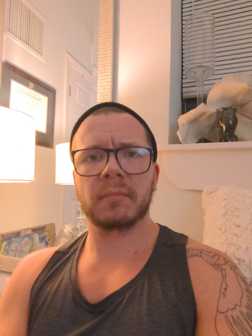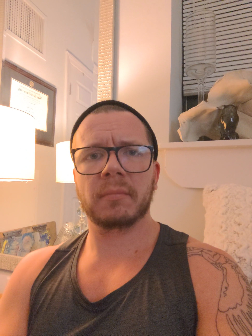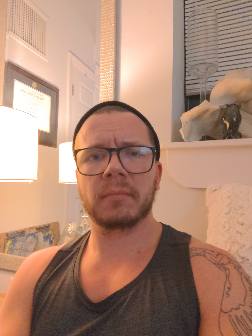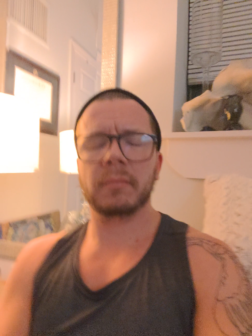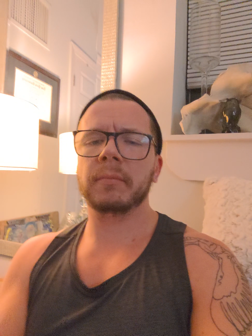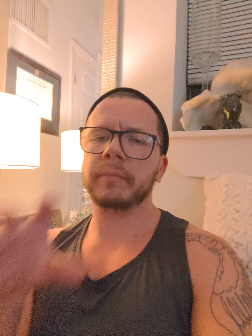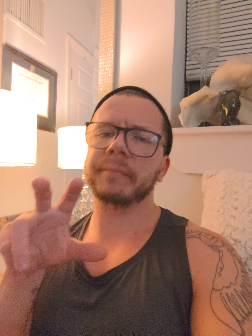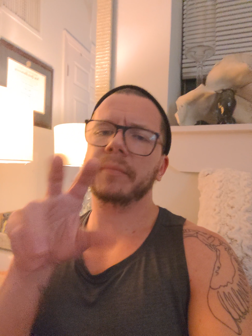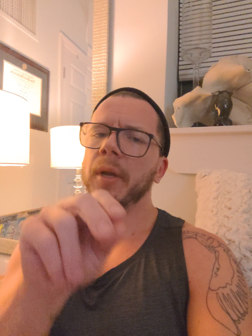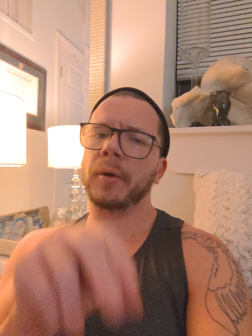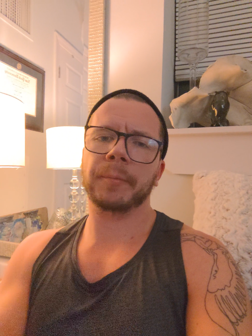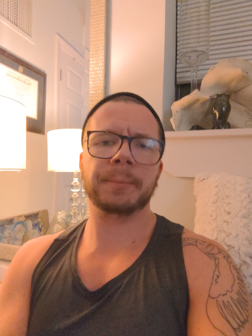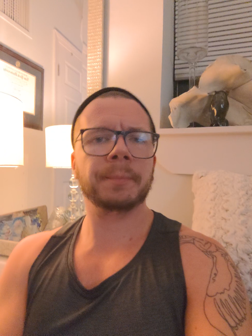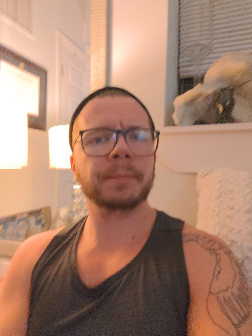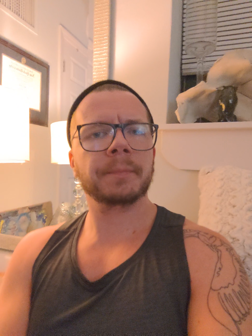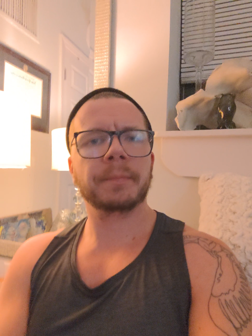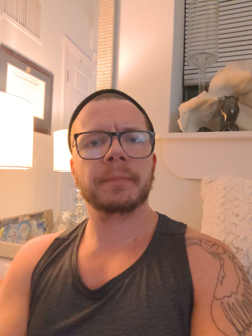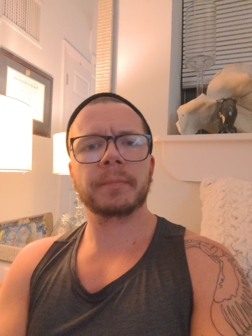no